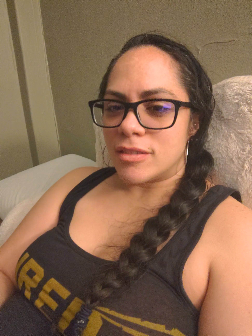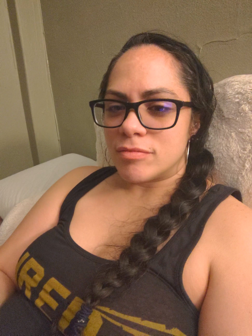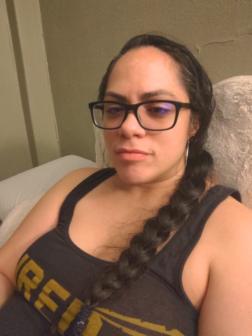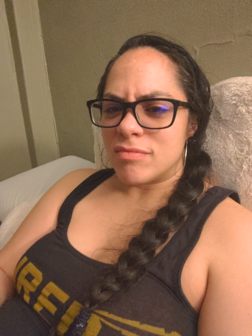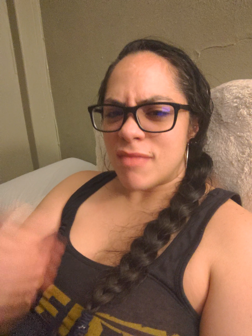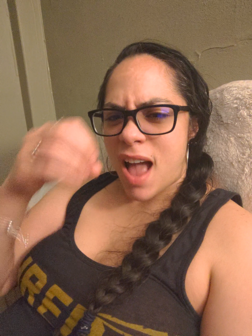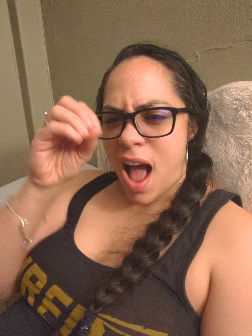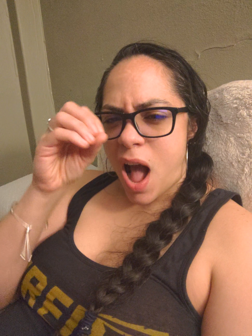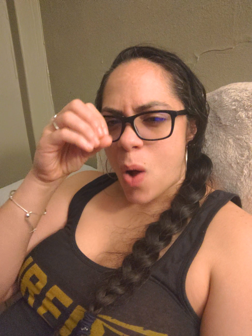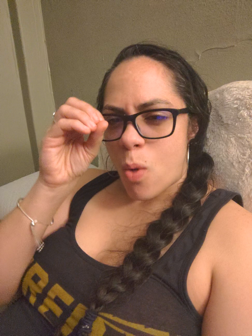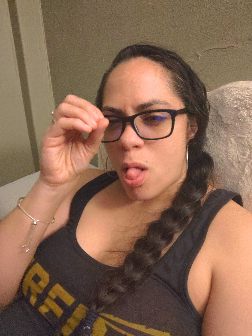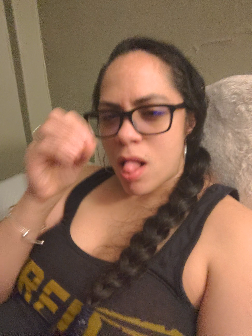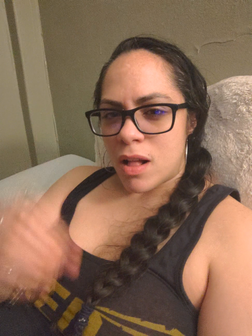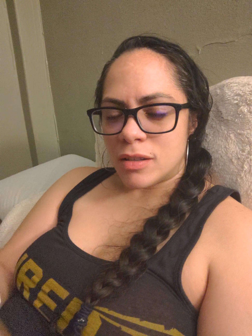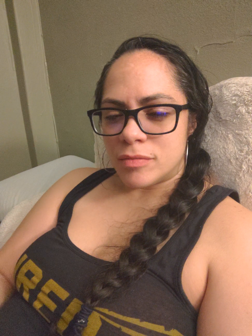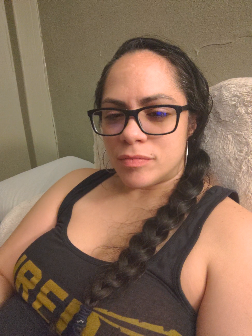owl